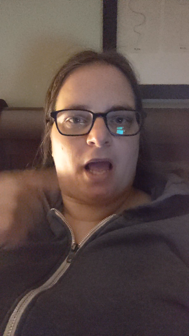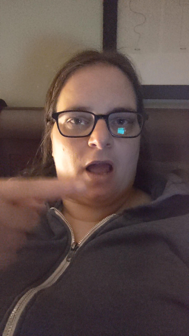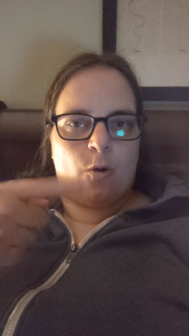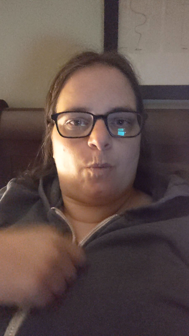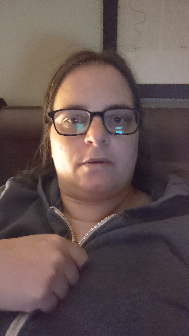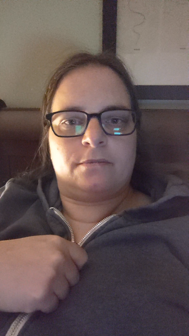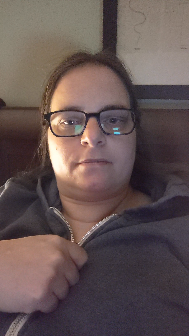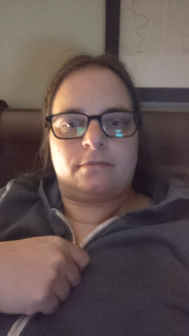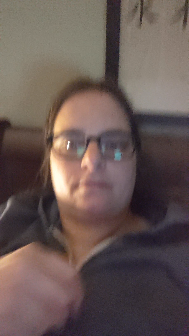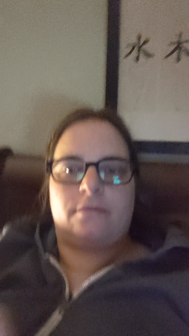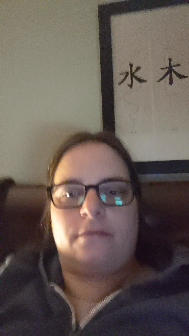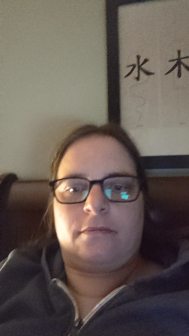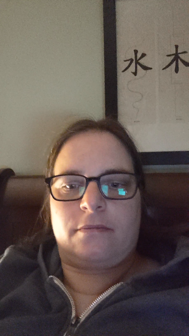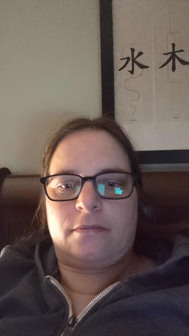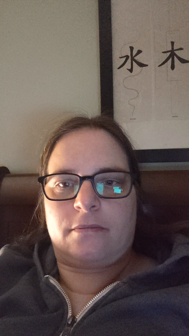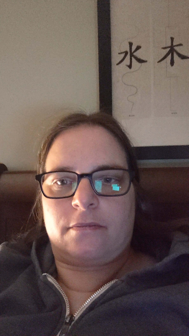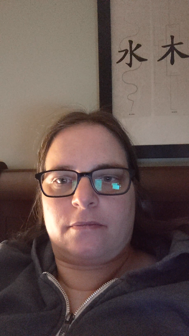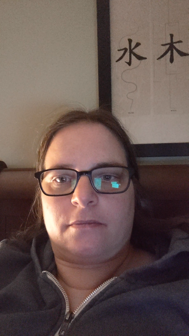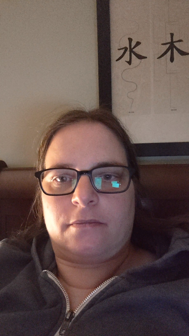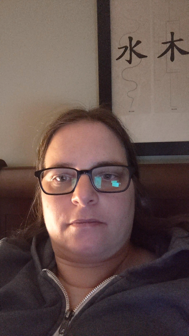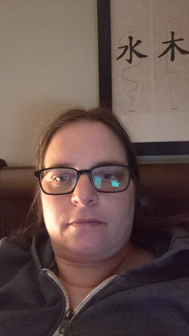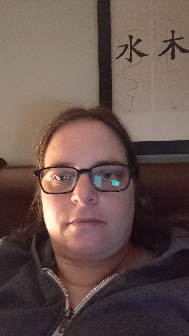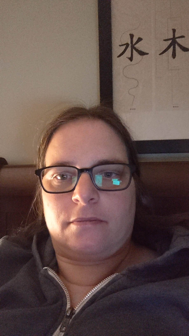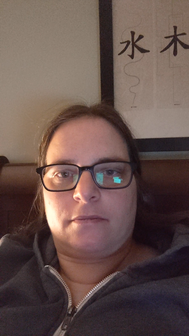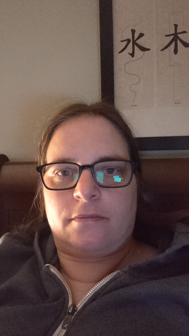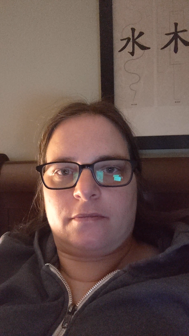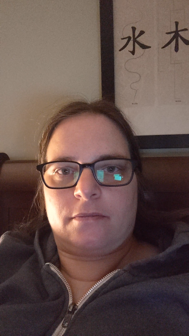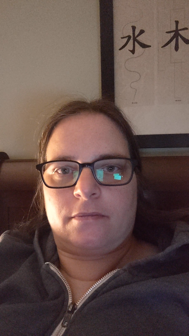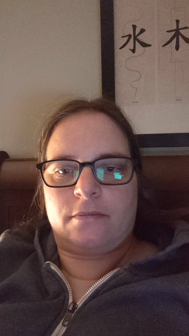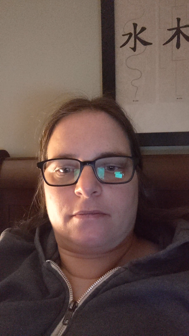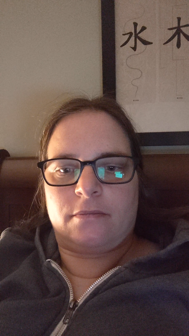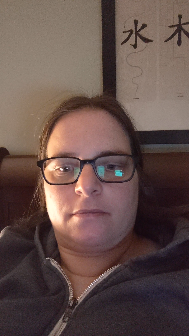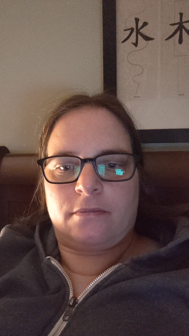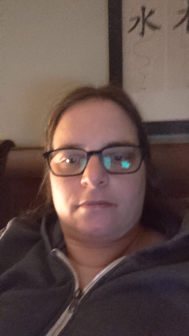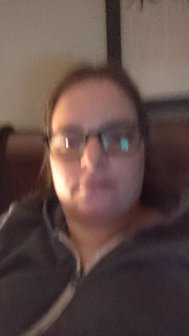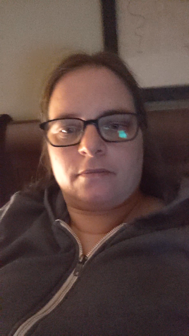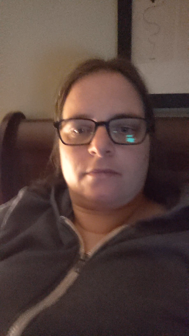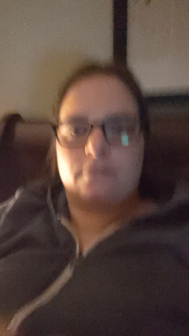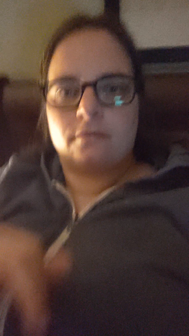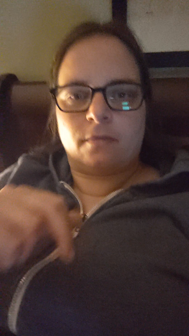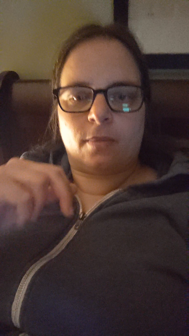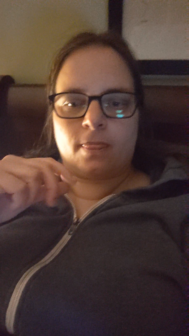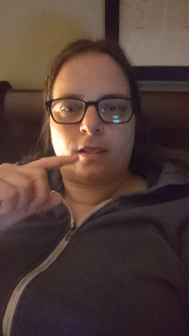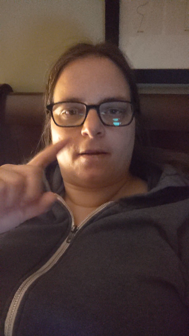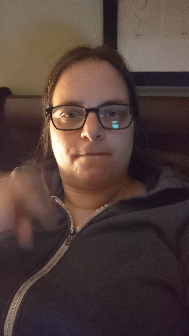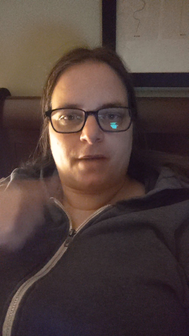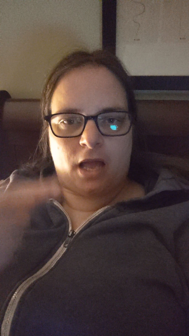about